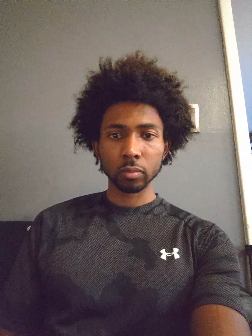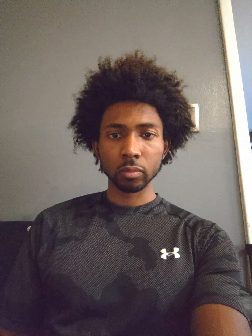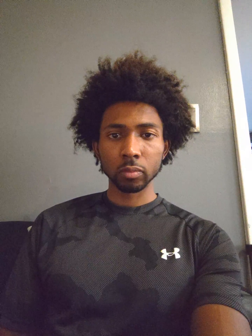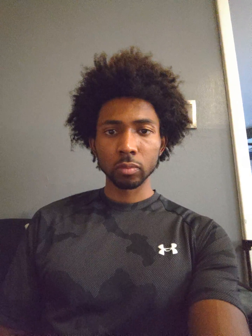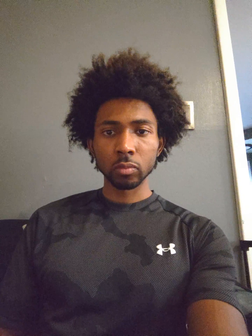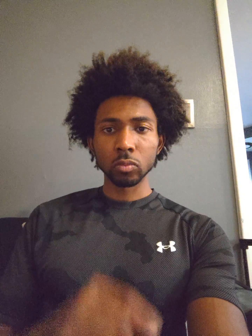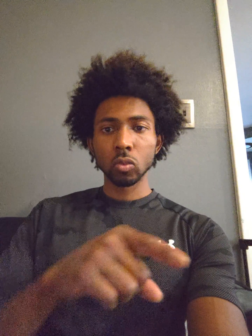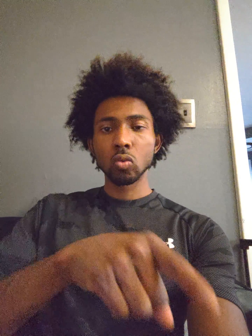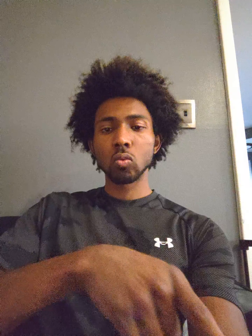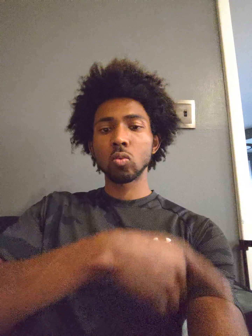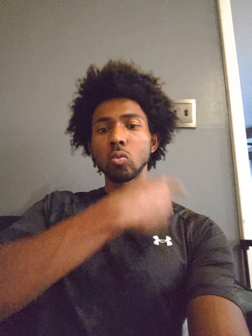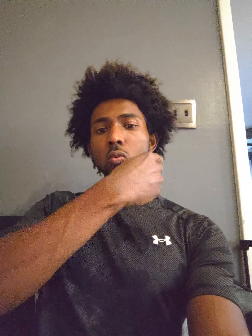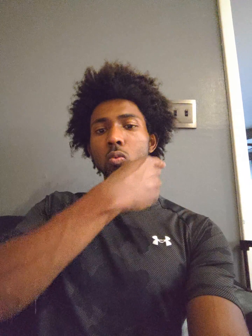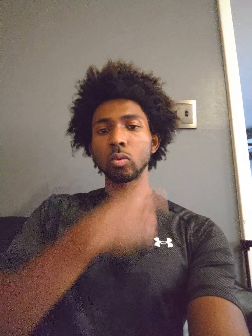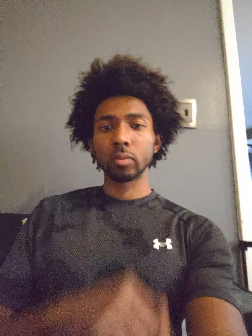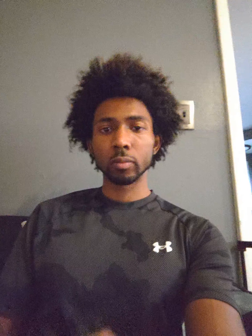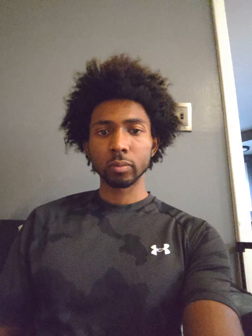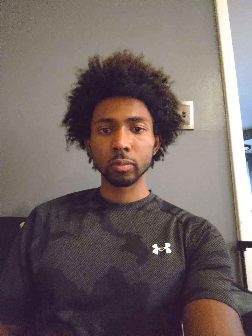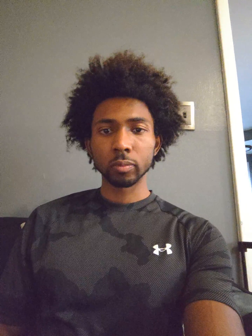long